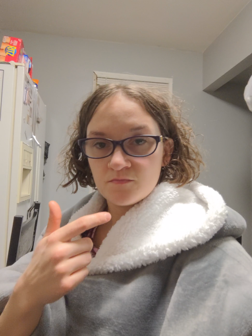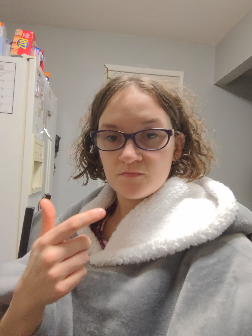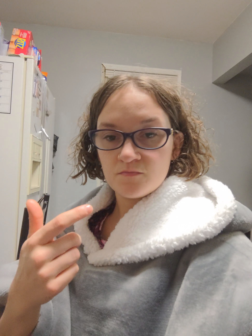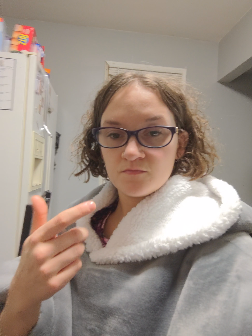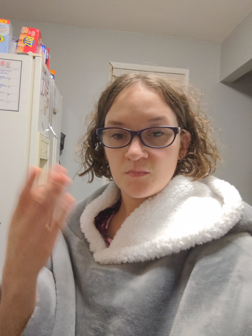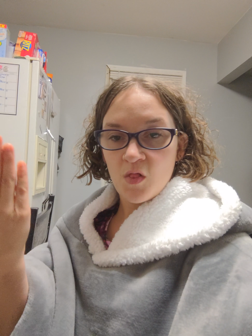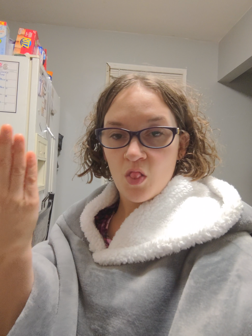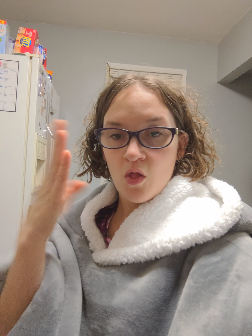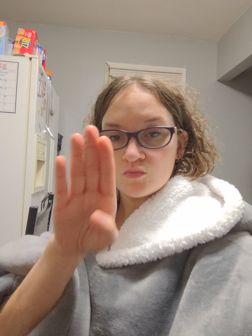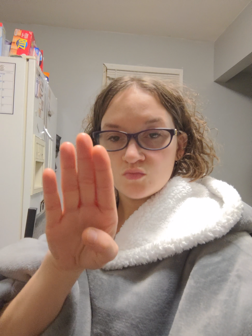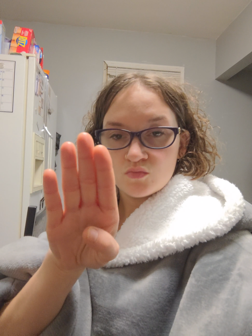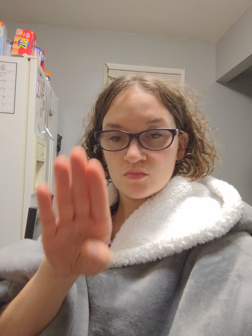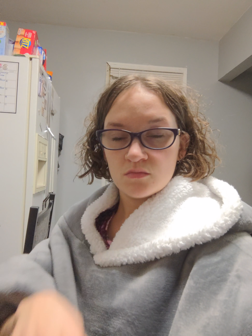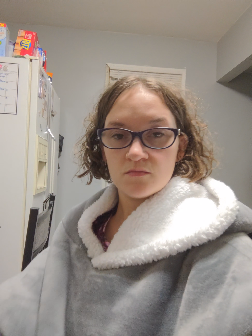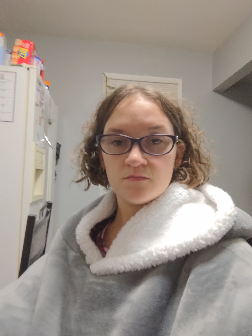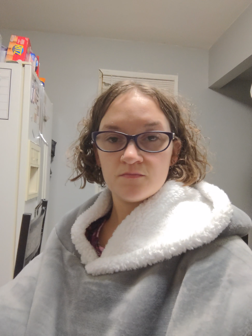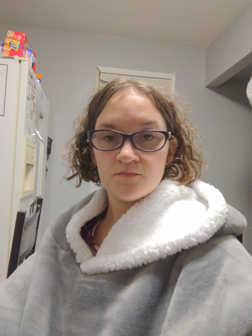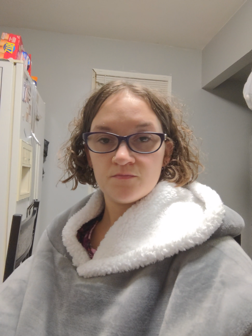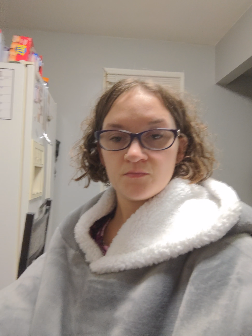close